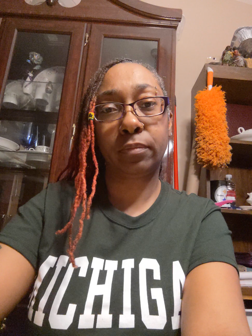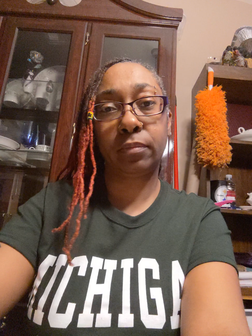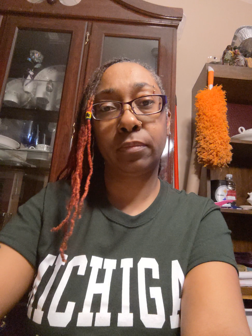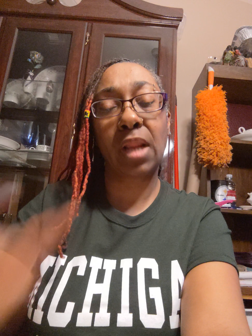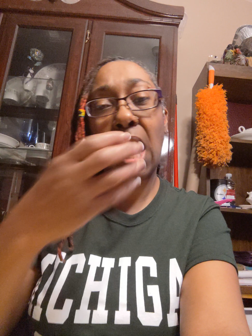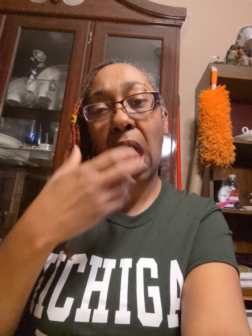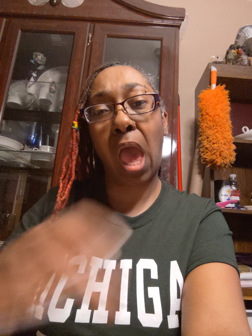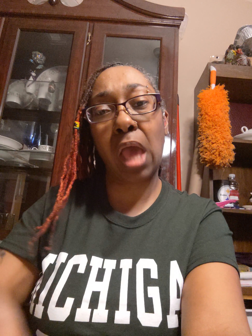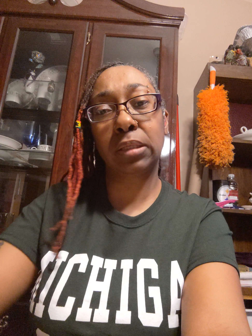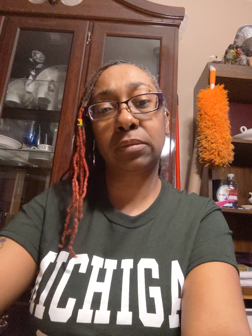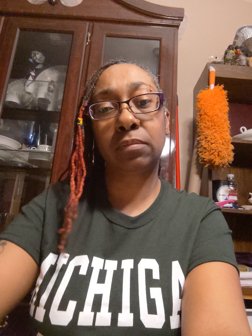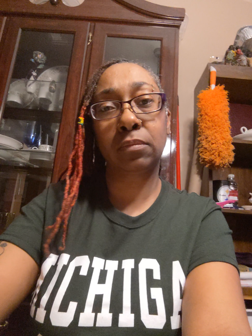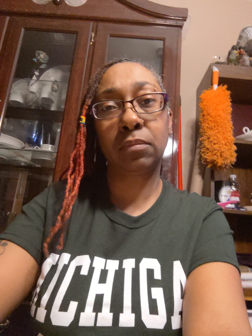hot